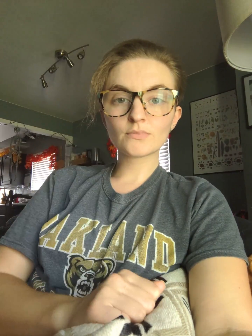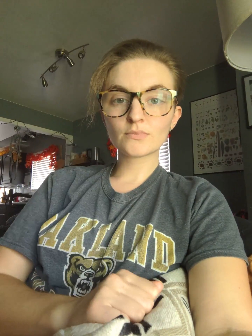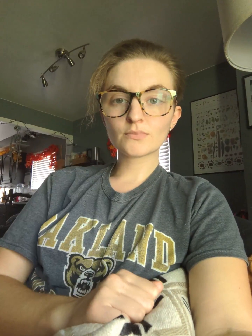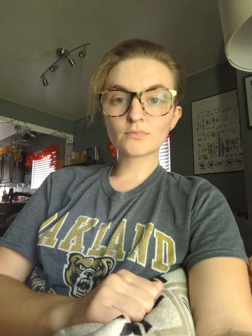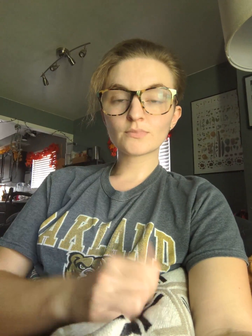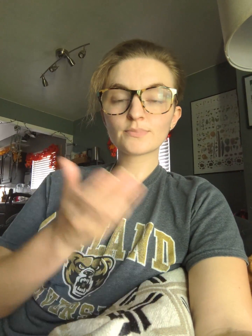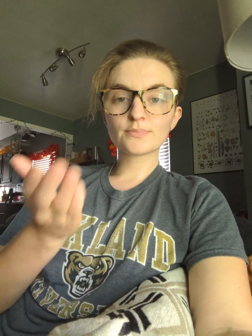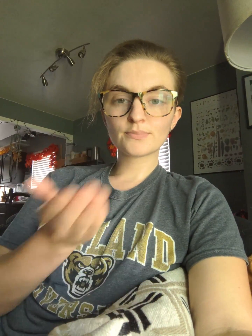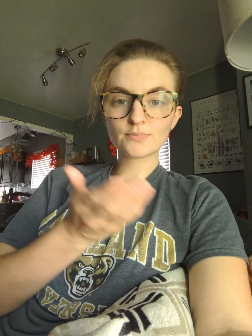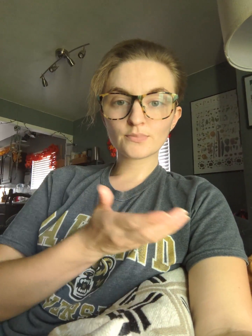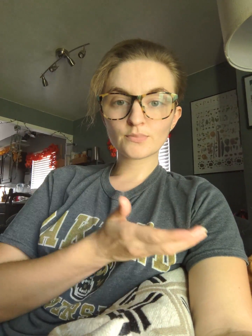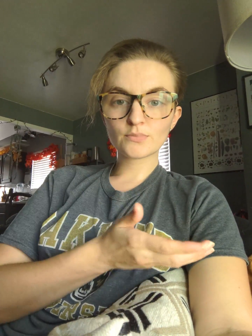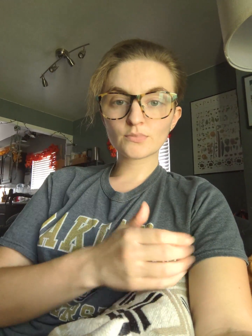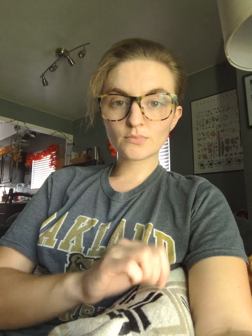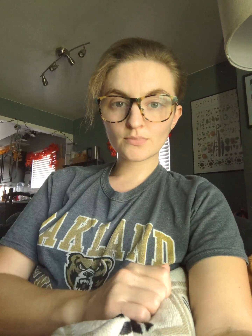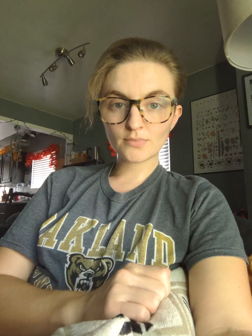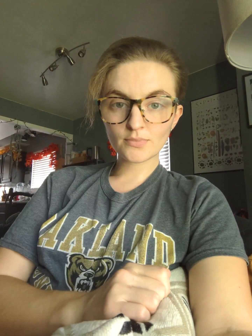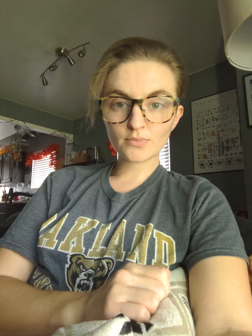carry